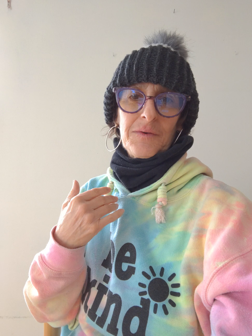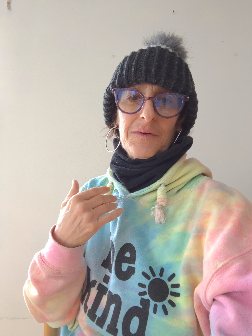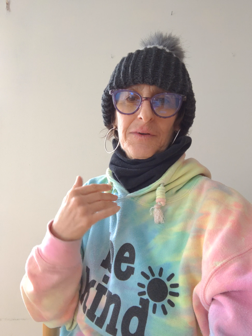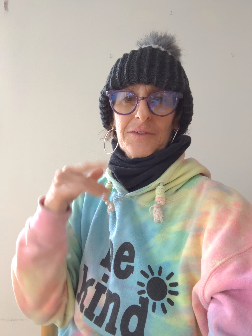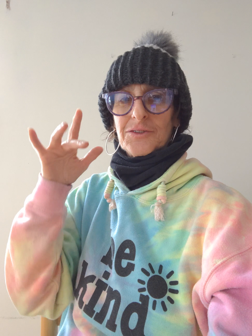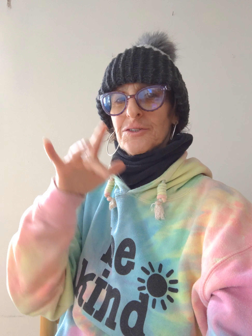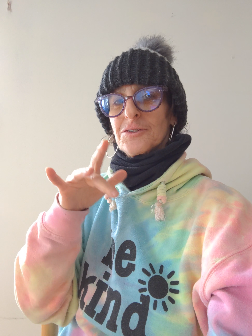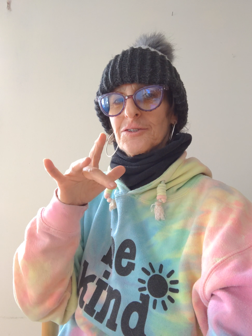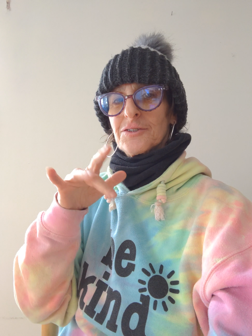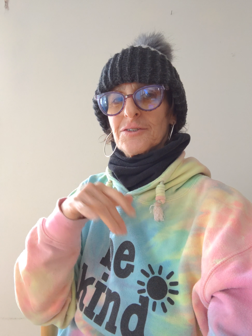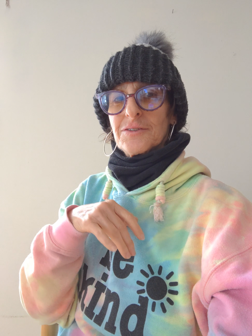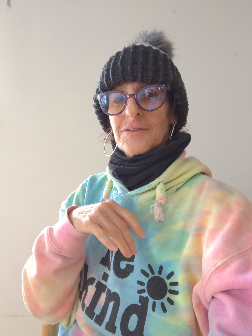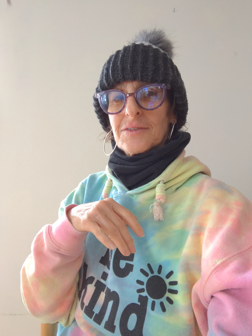touch